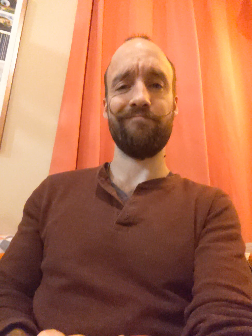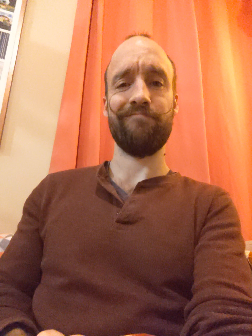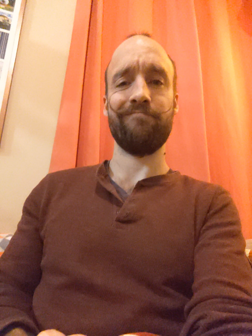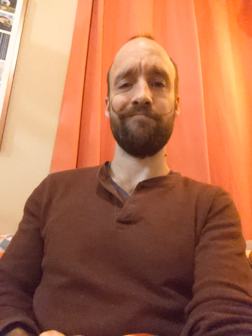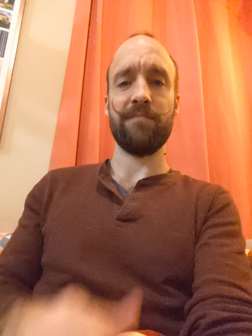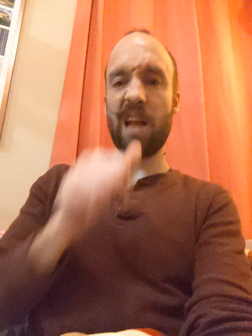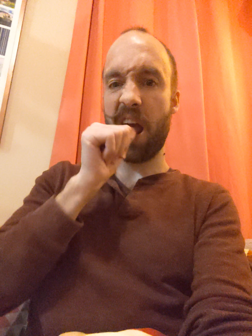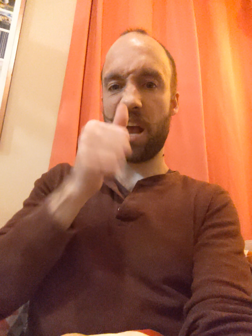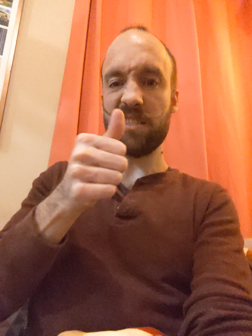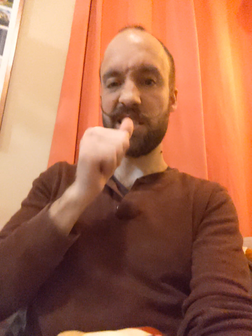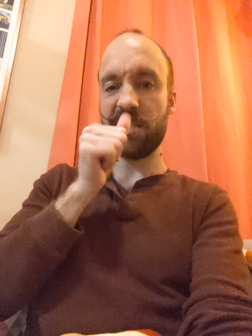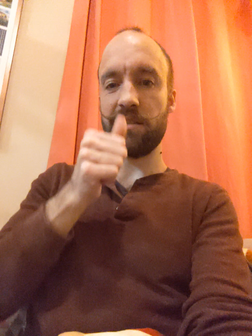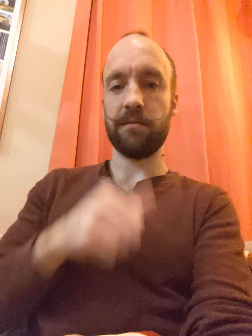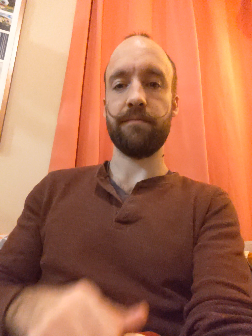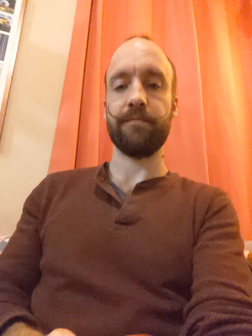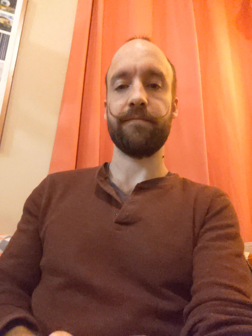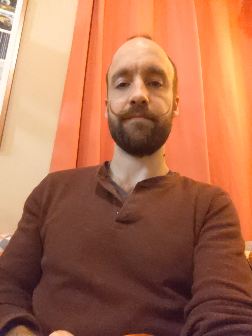nuts